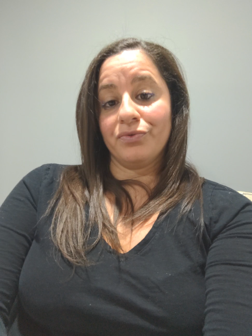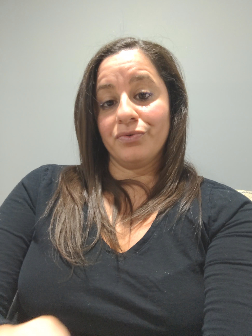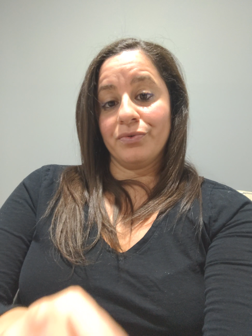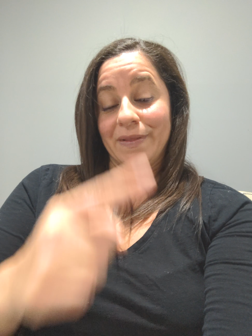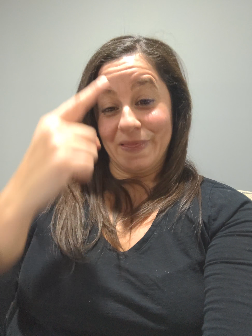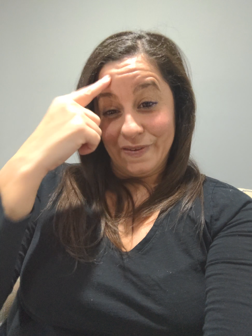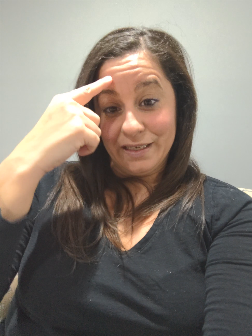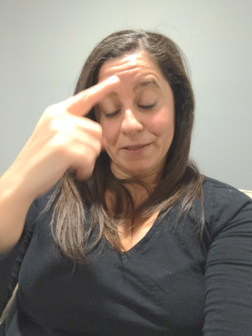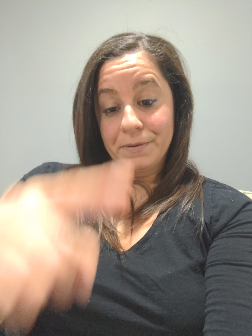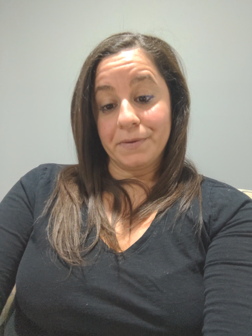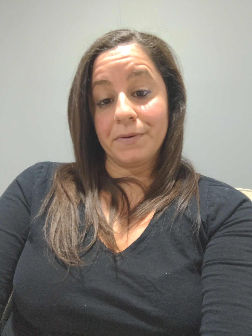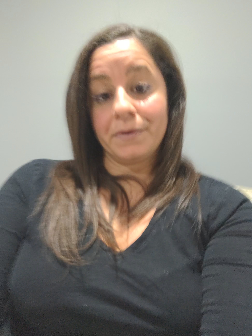think